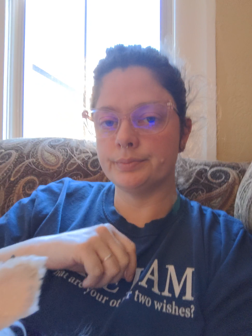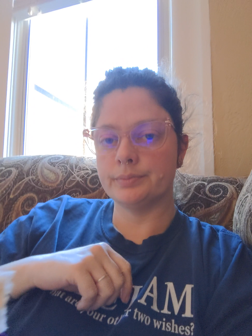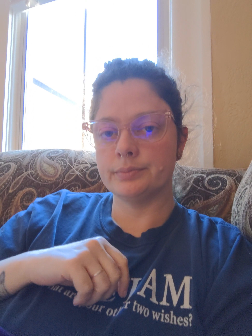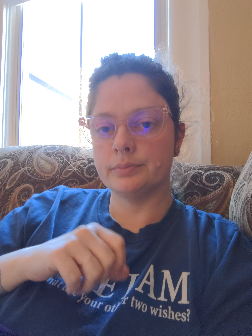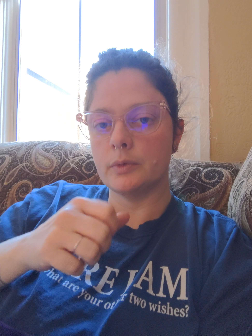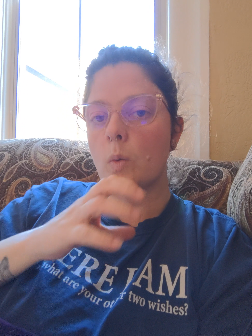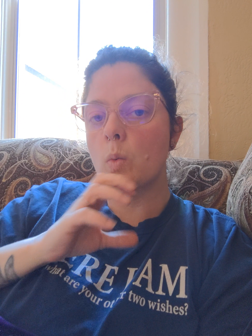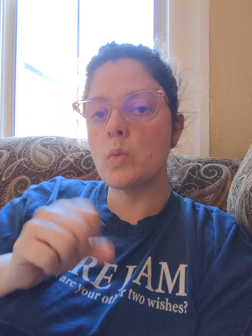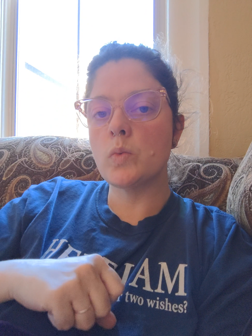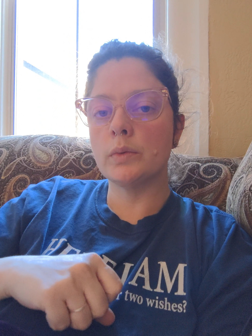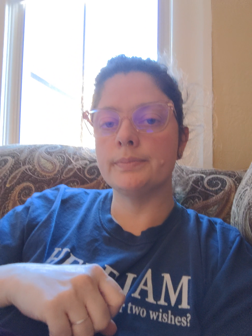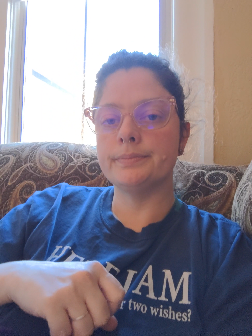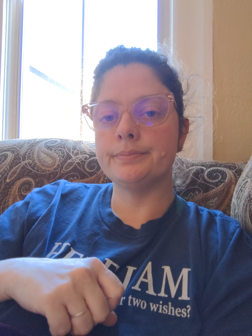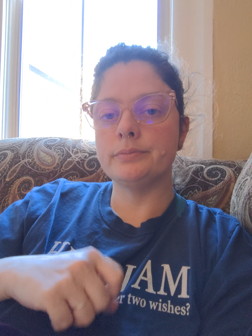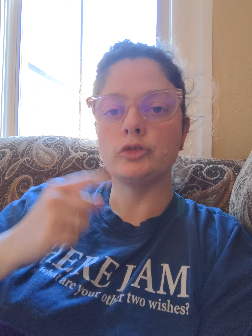old